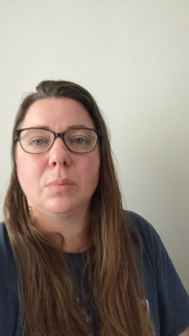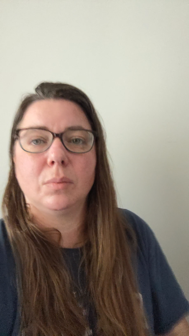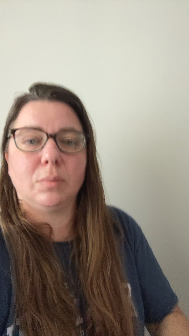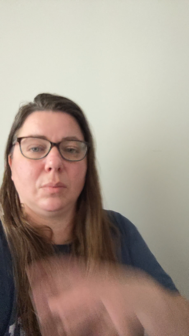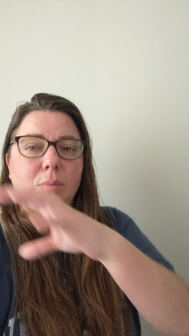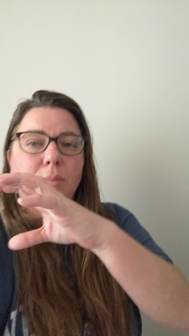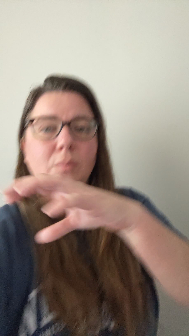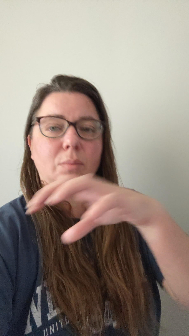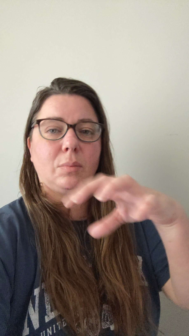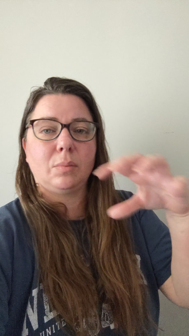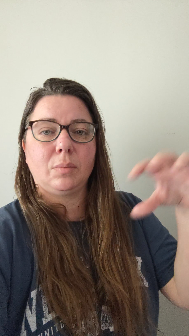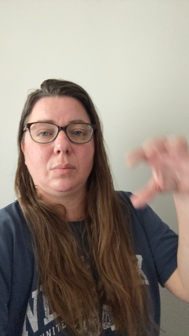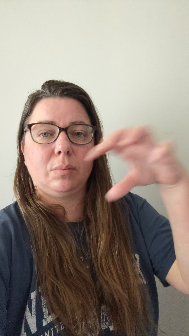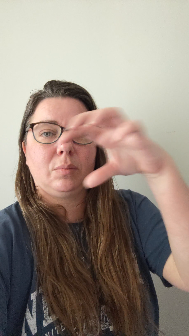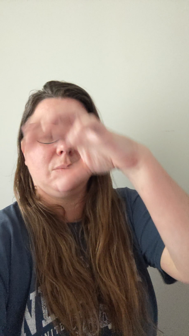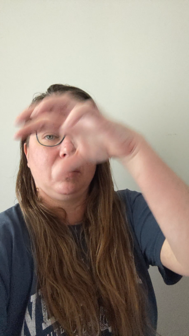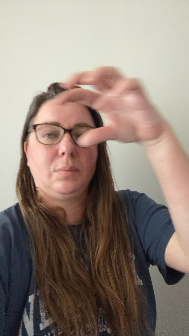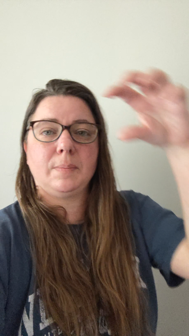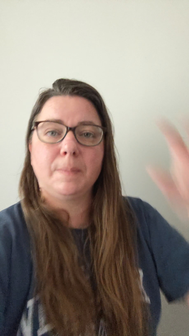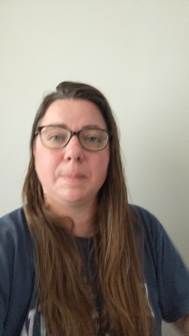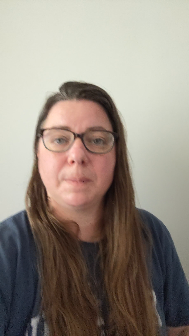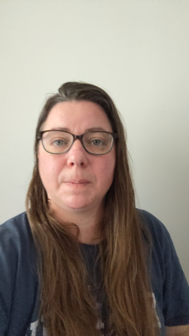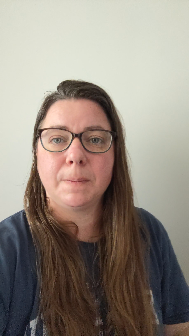block